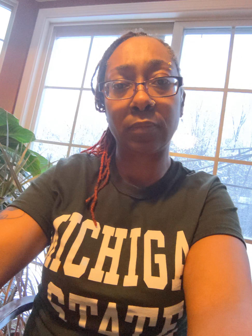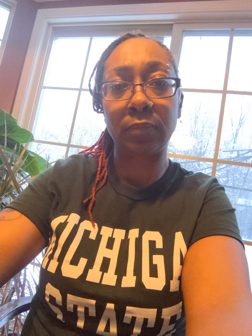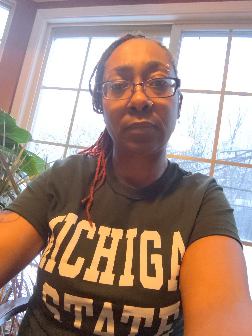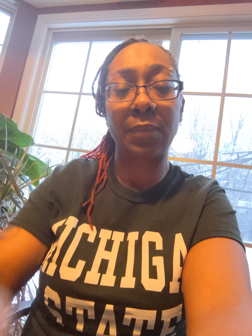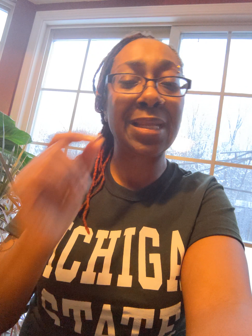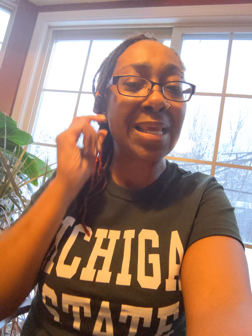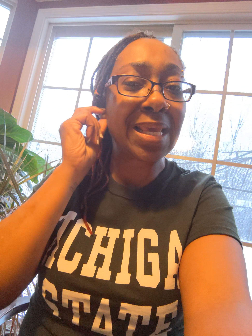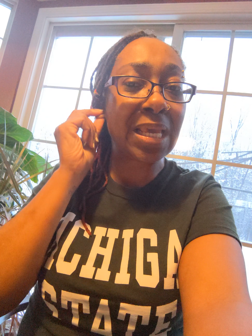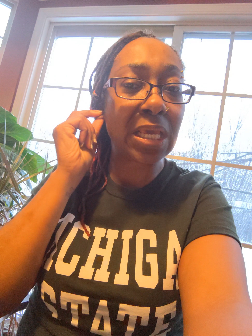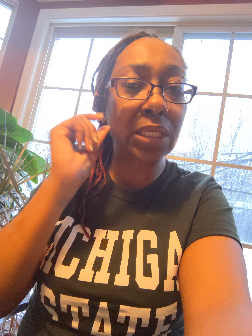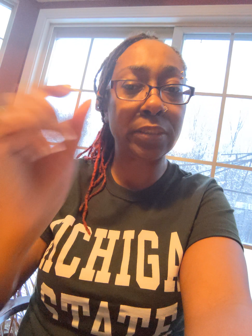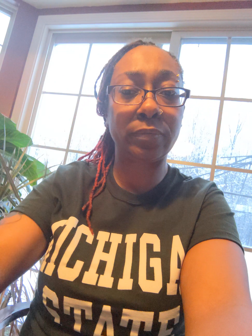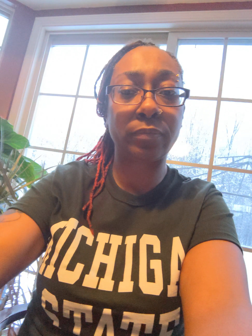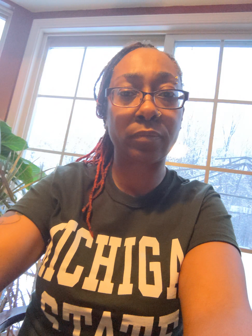ear